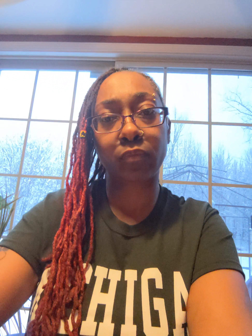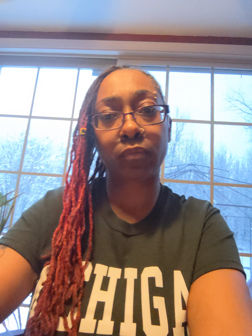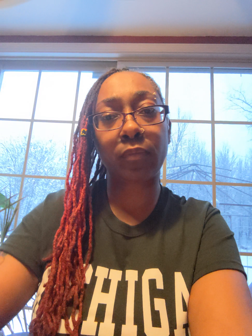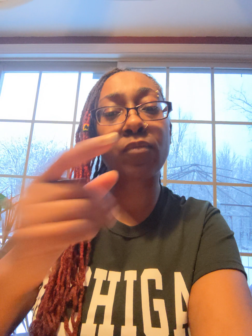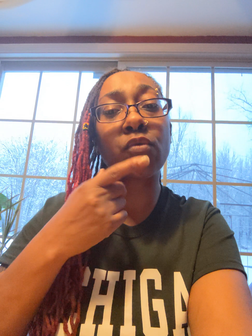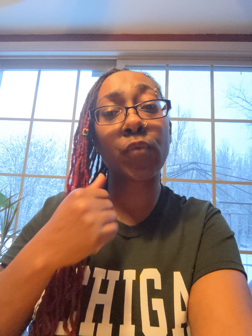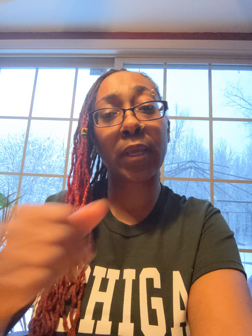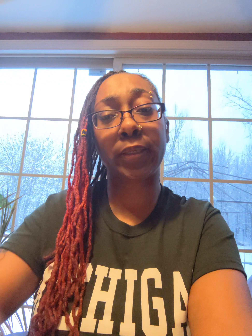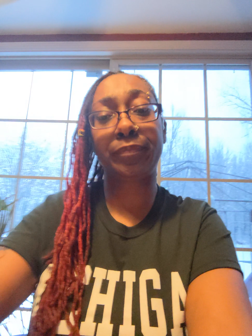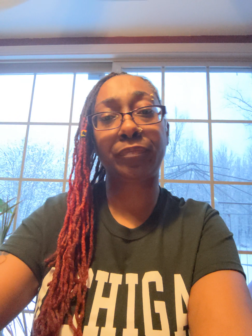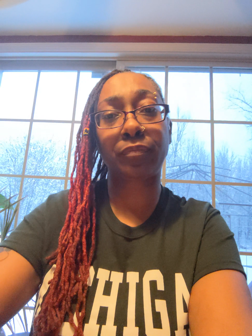red